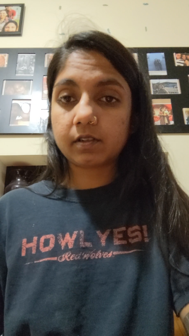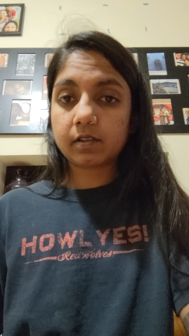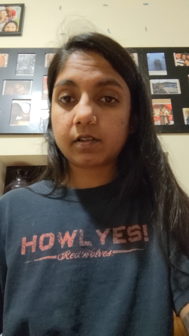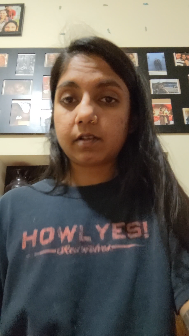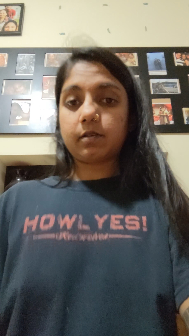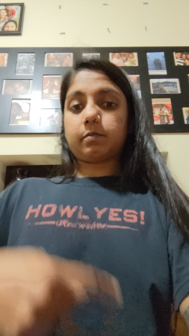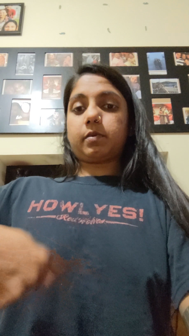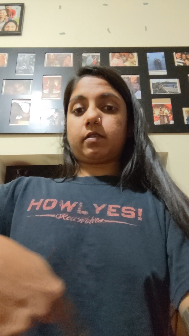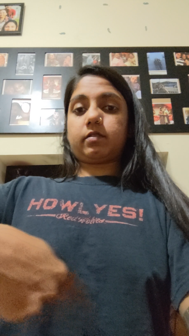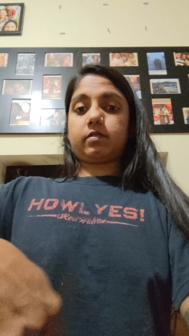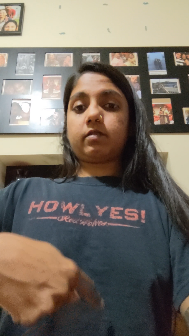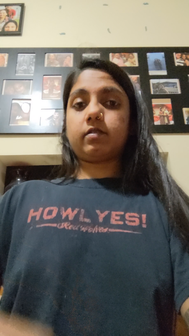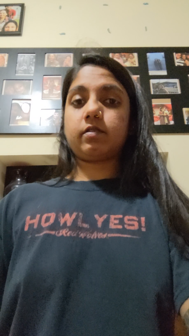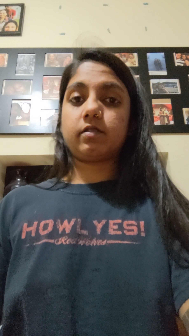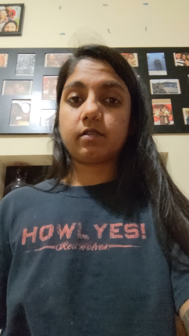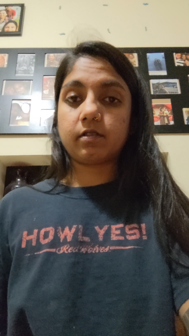belly button